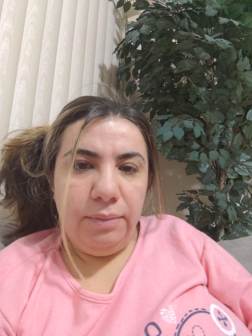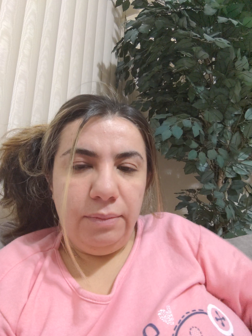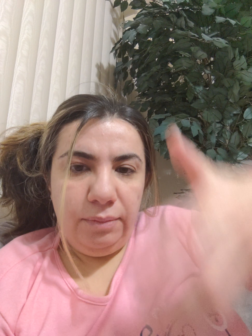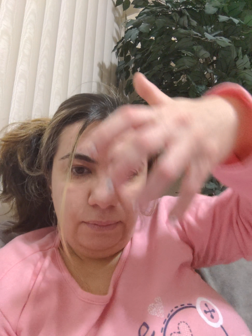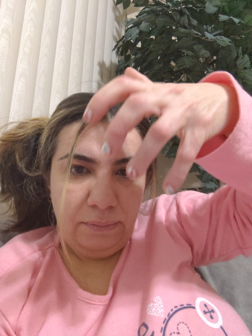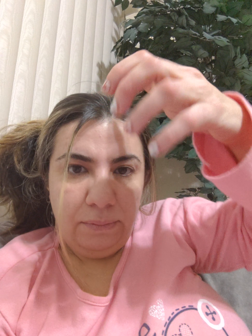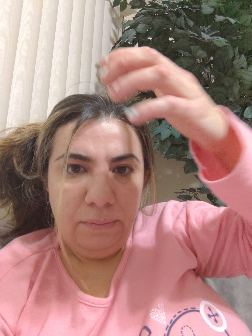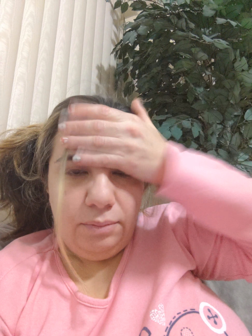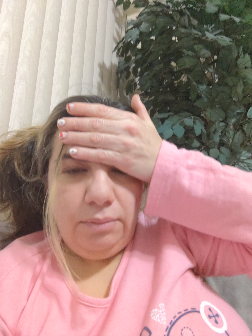hungry